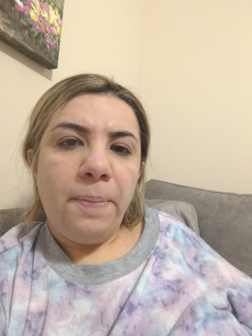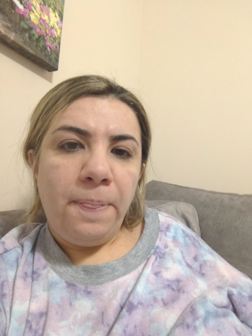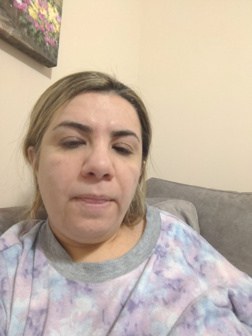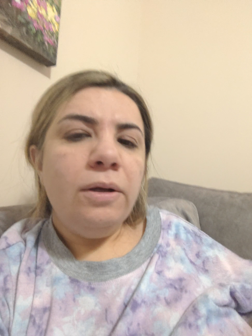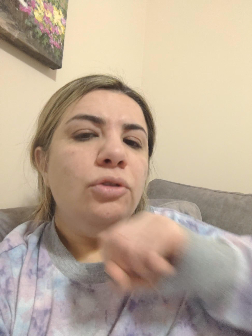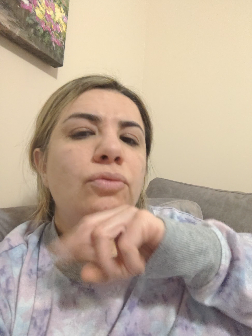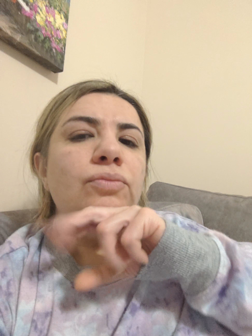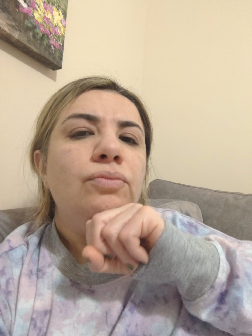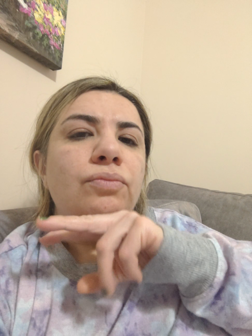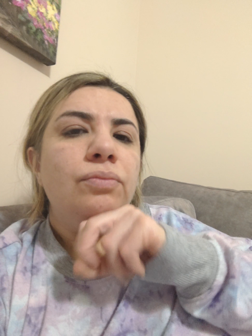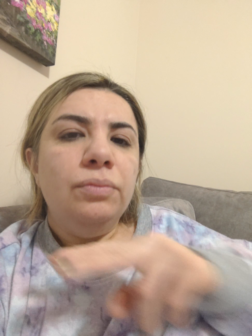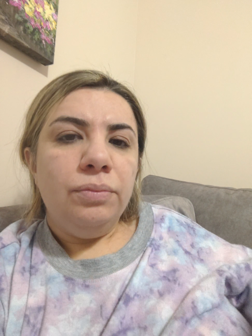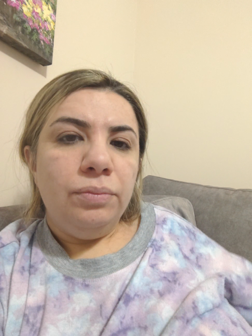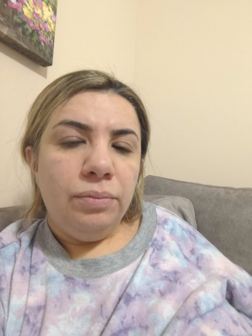frog